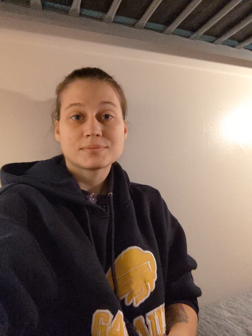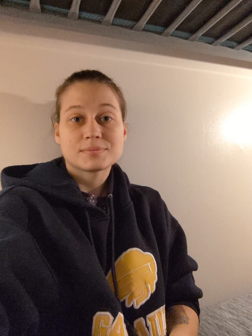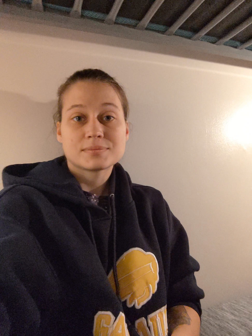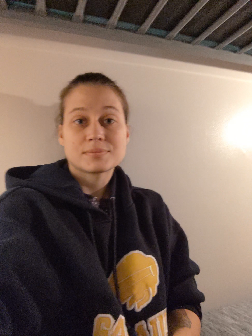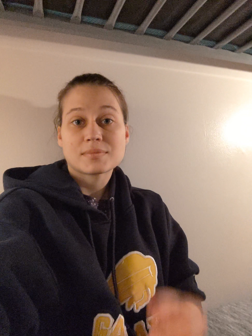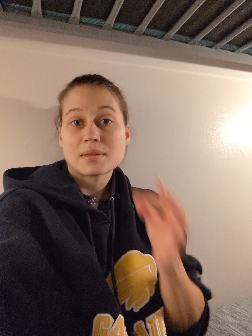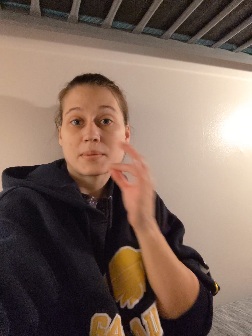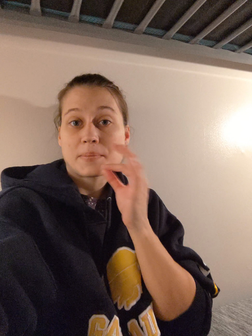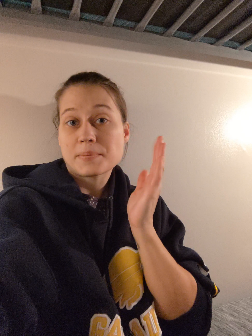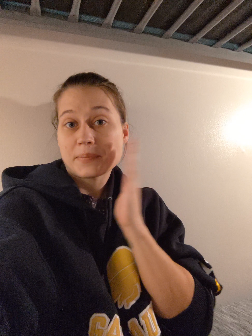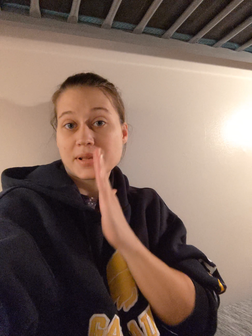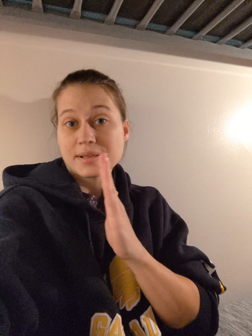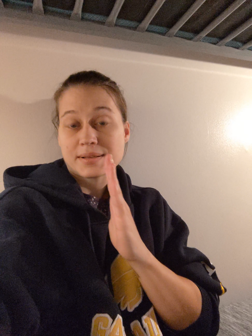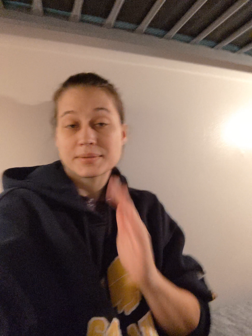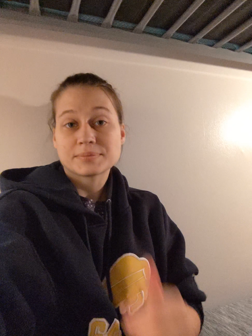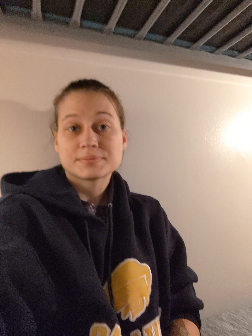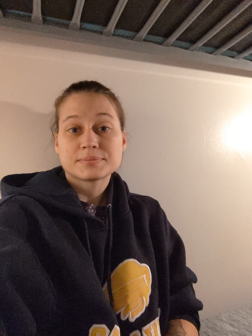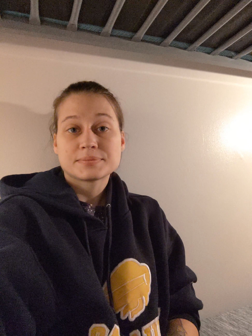bee